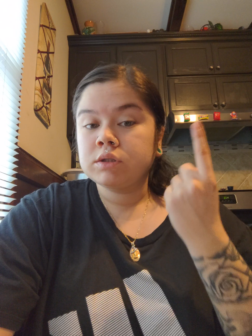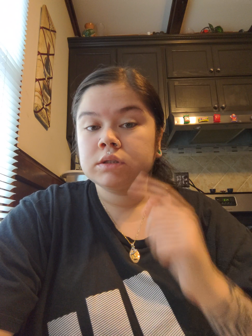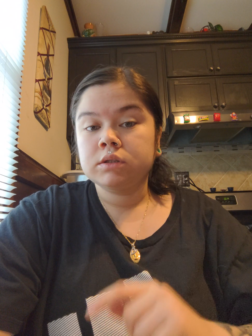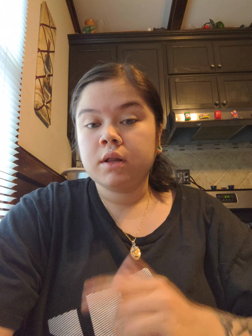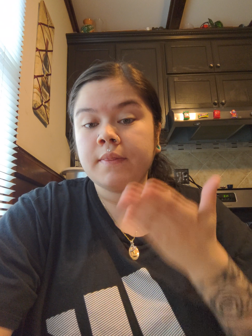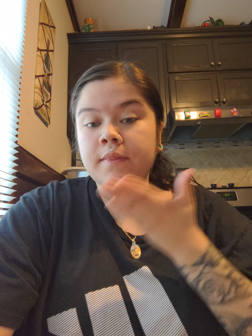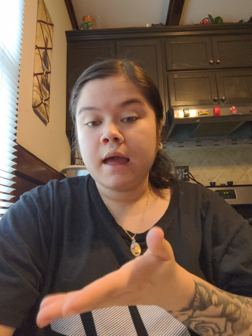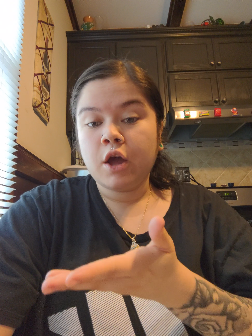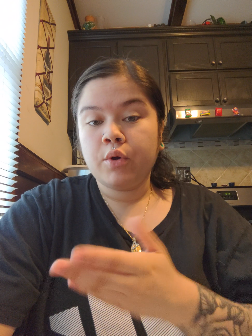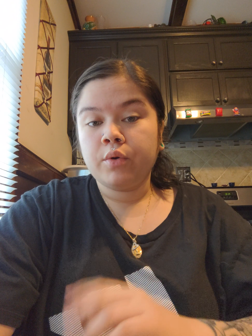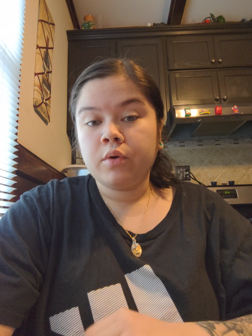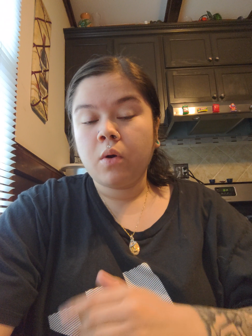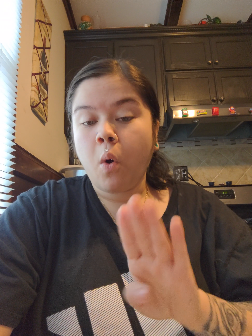there